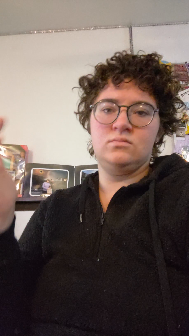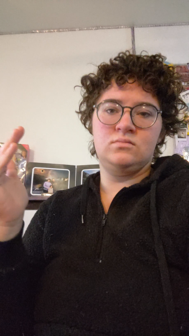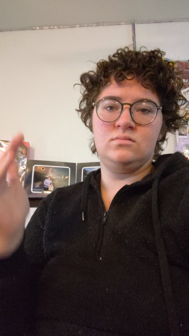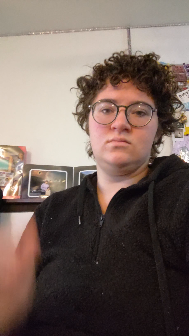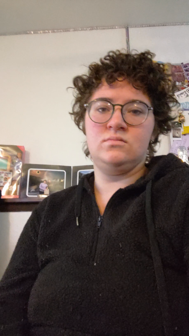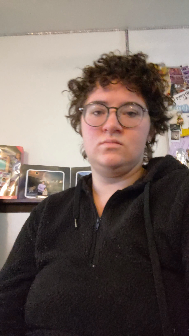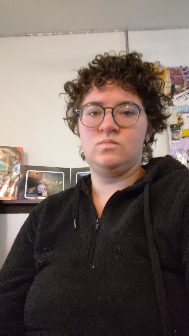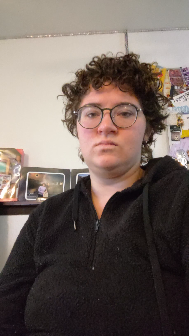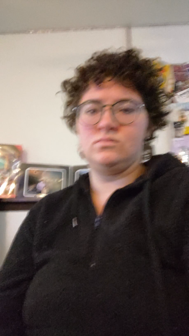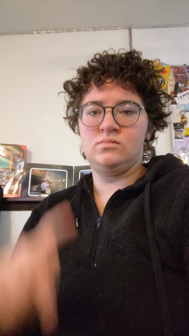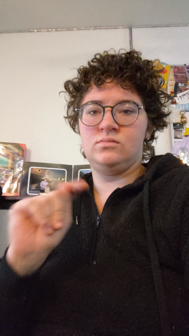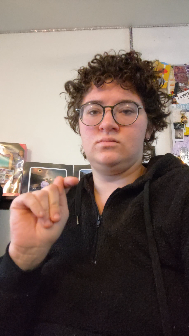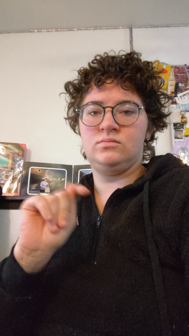bathroom